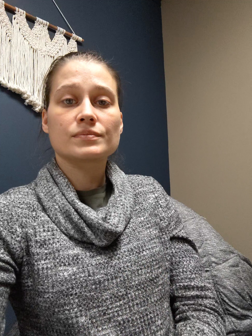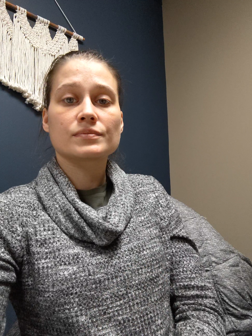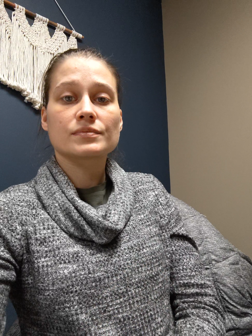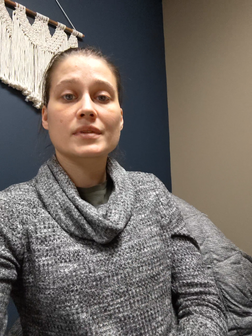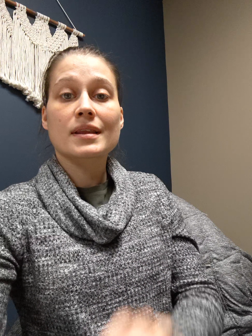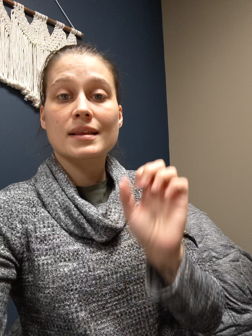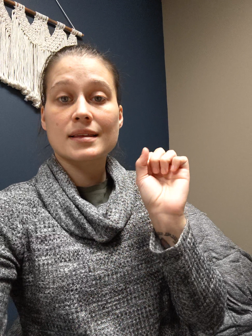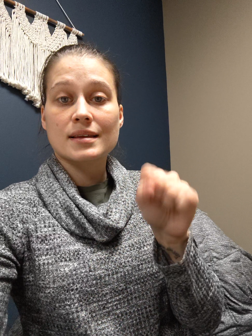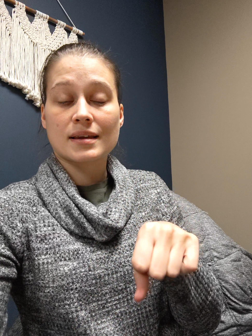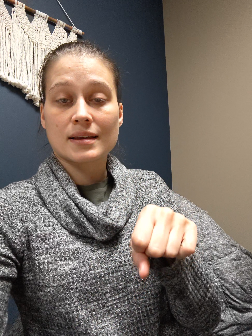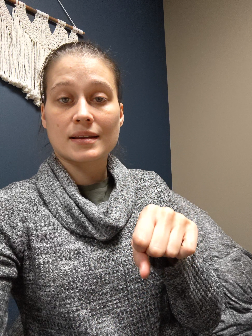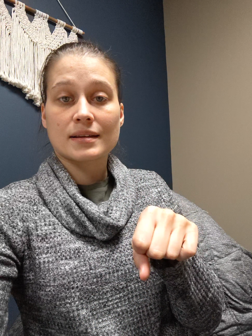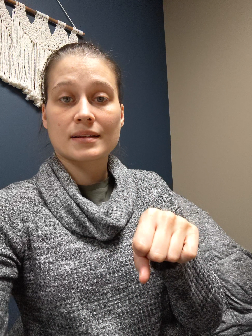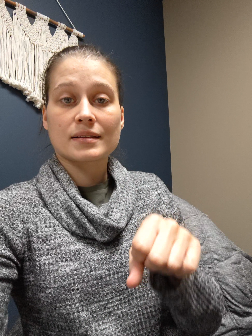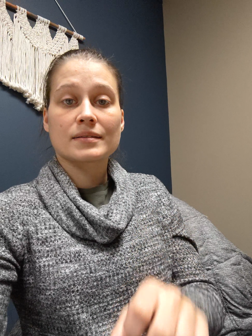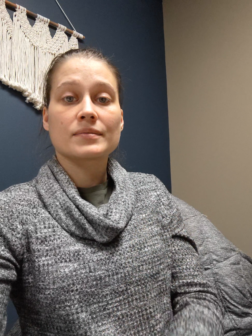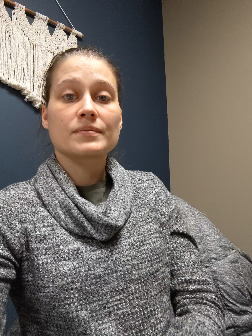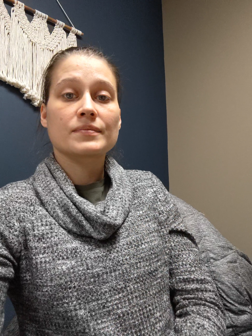can